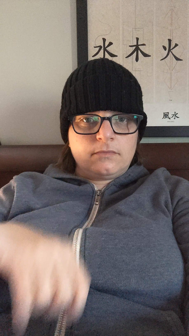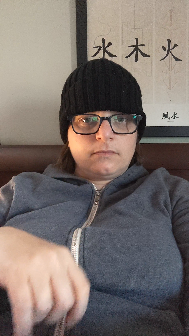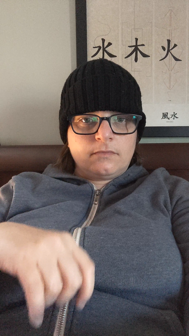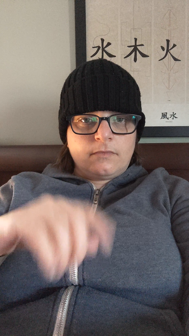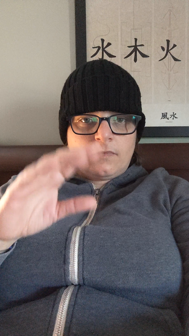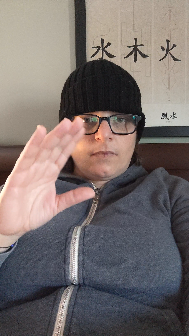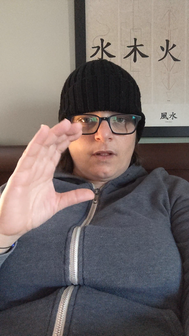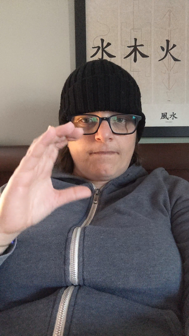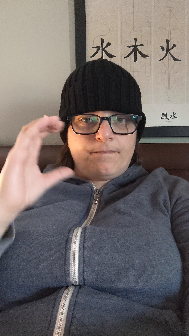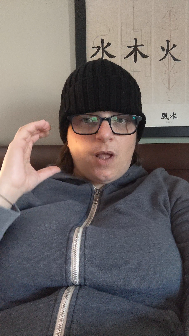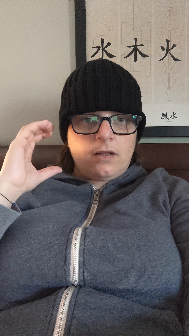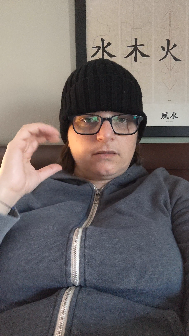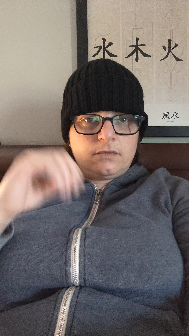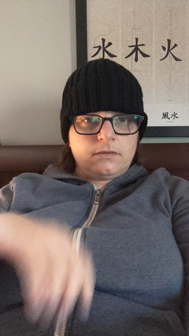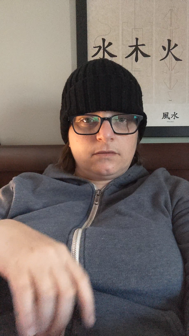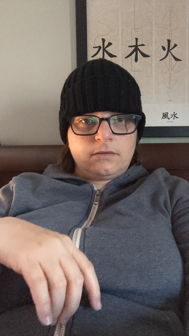bus